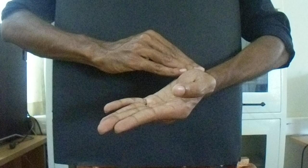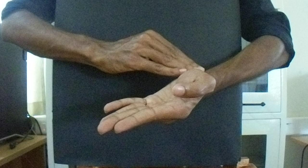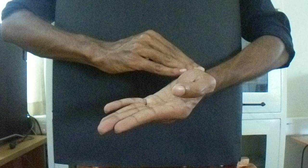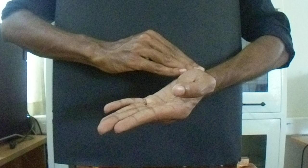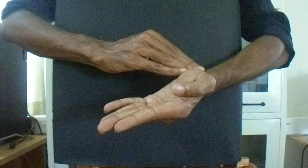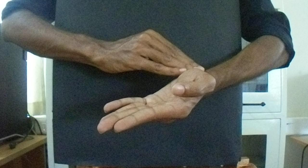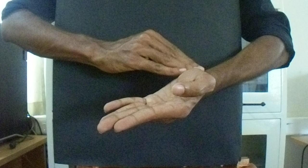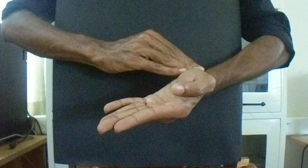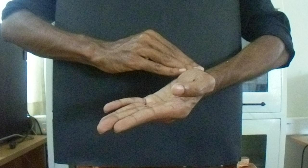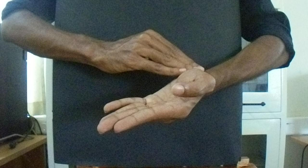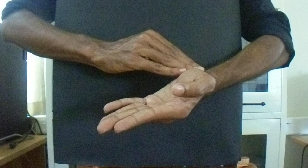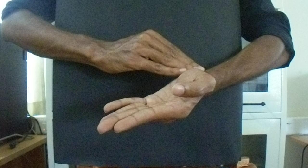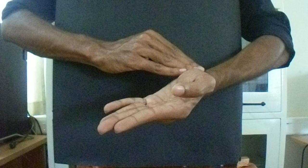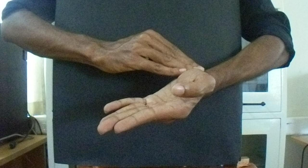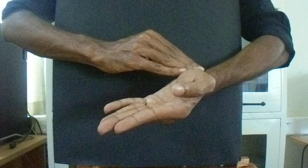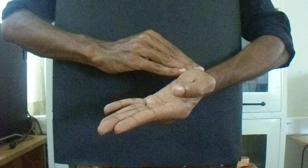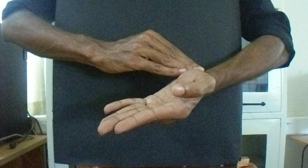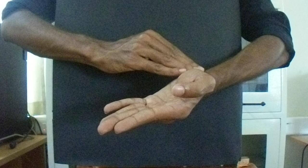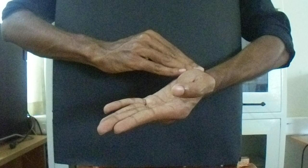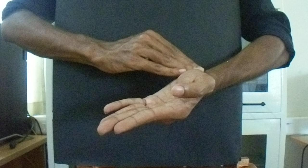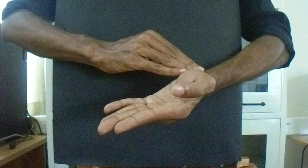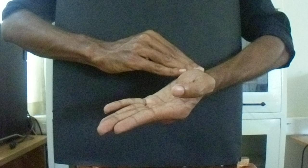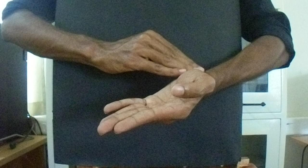doctor